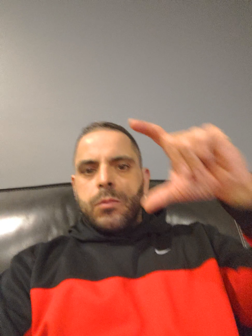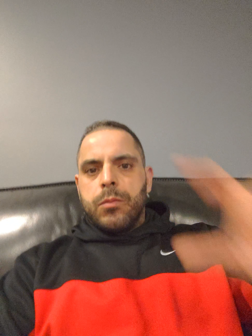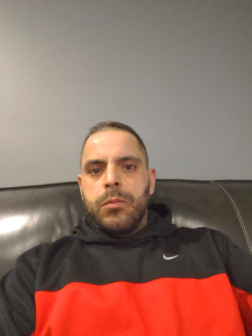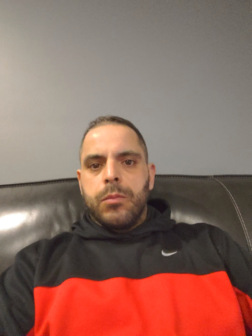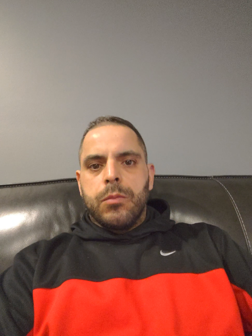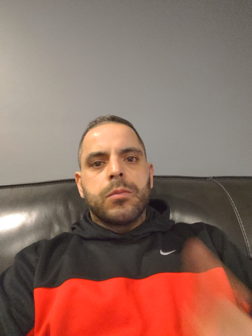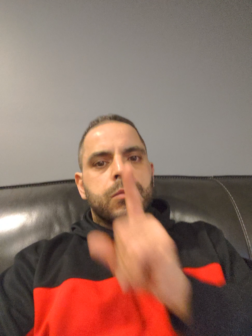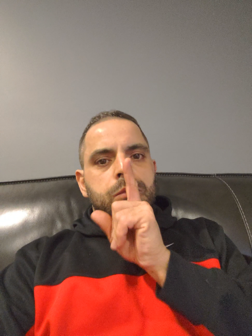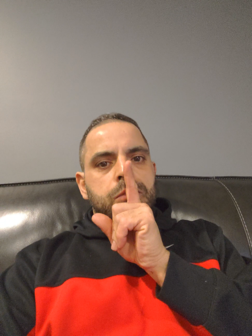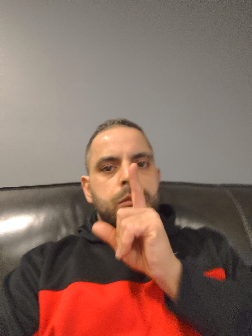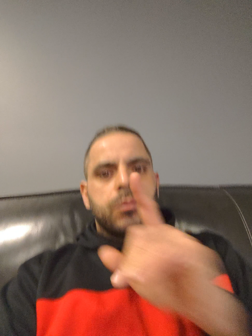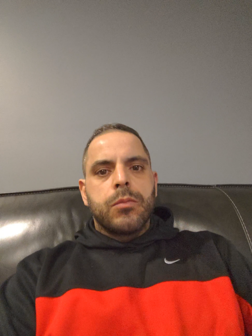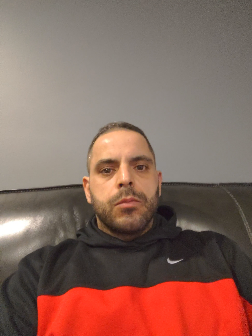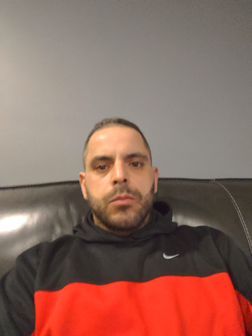shhh